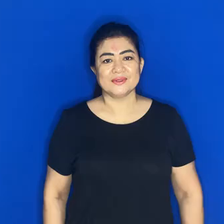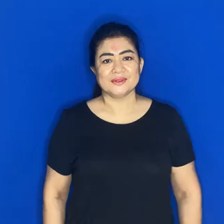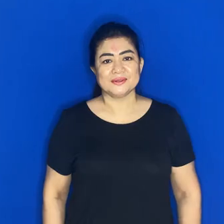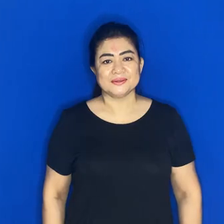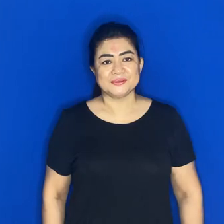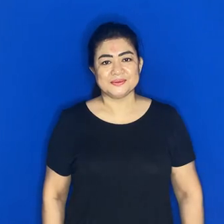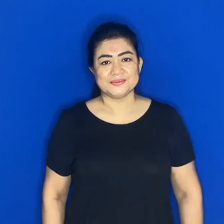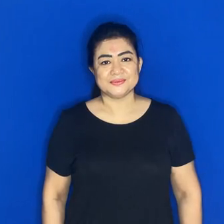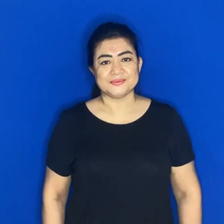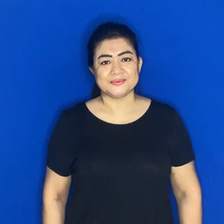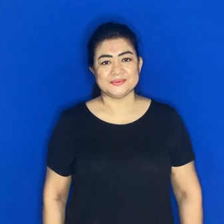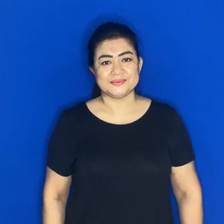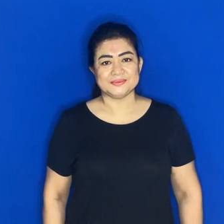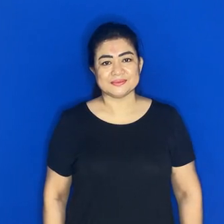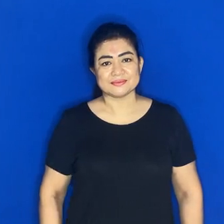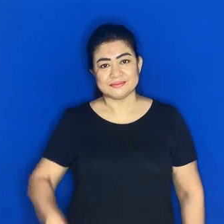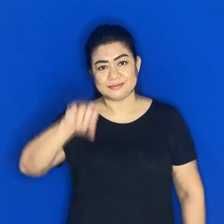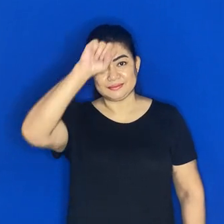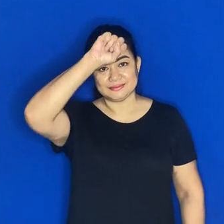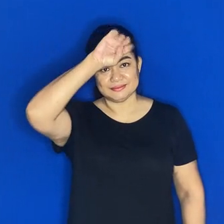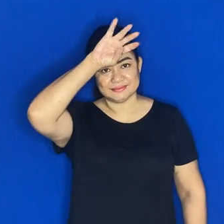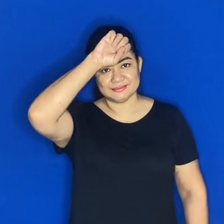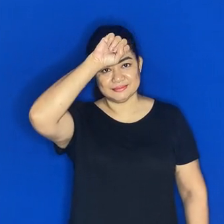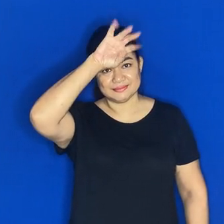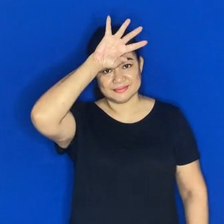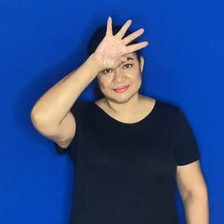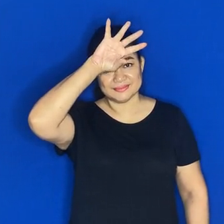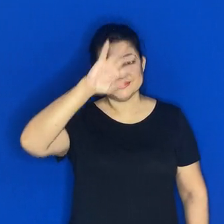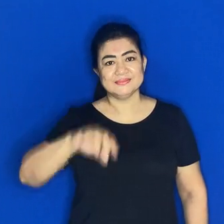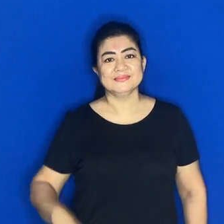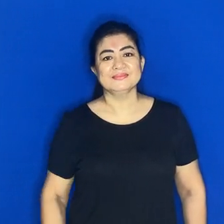grandfather